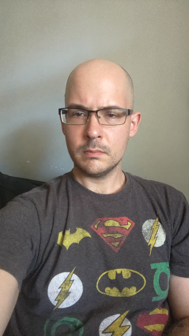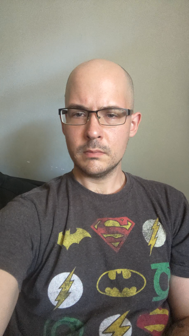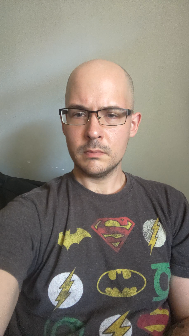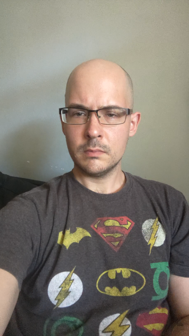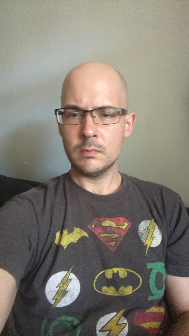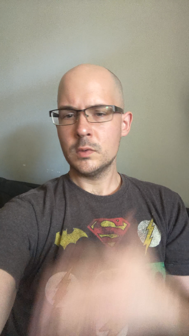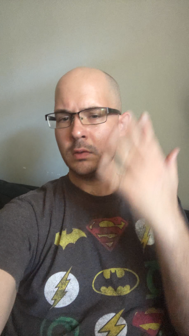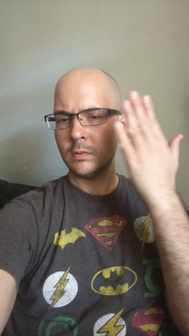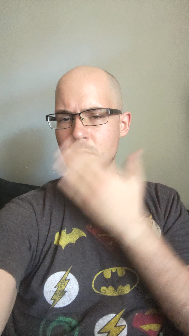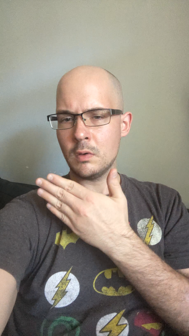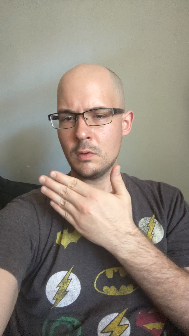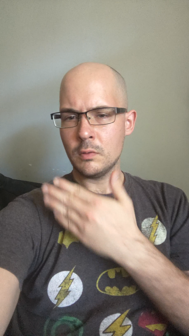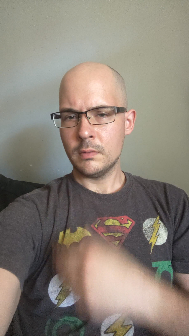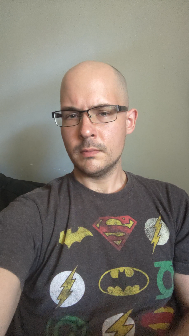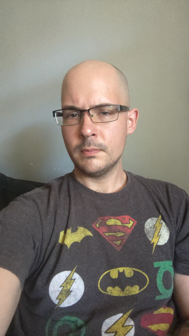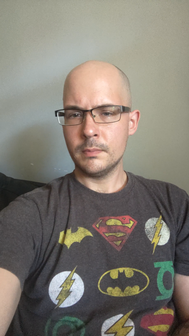dark